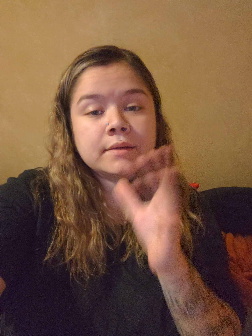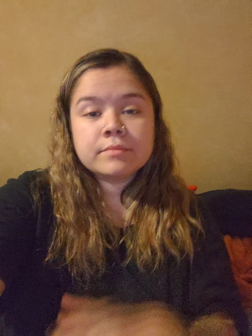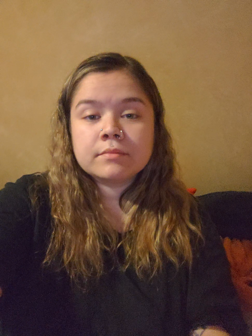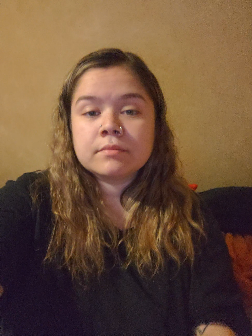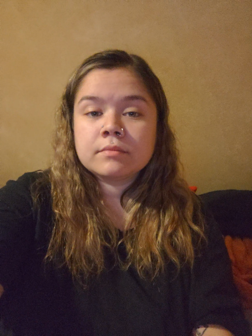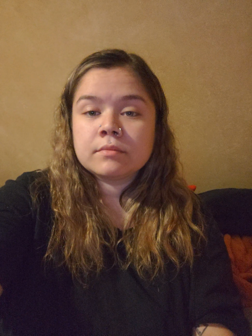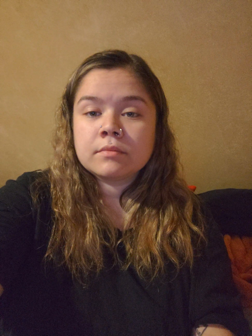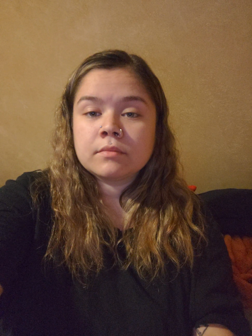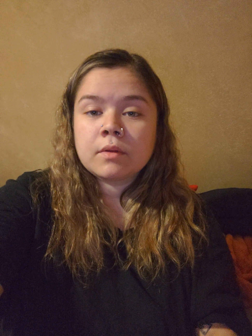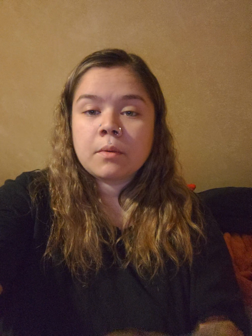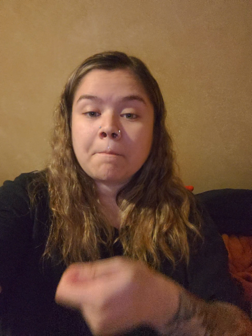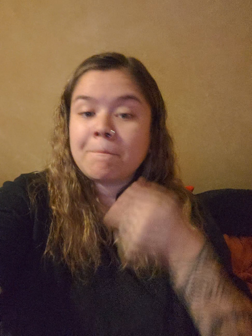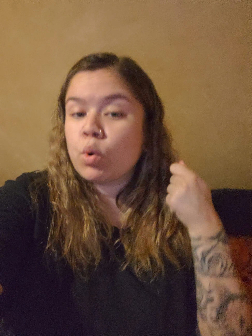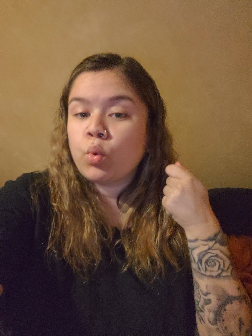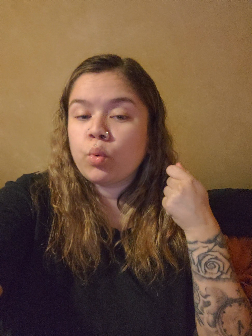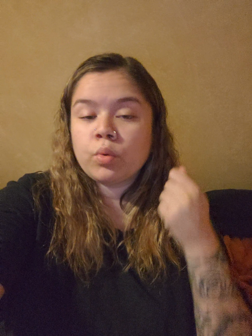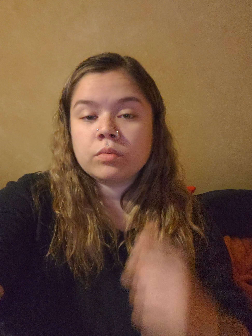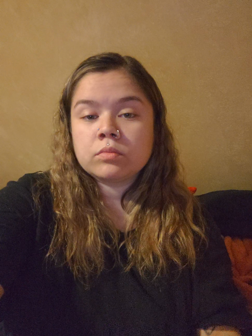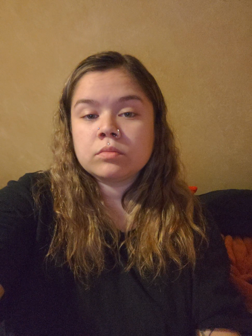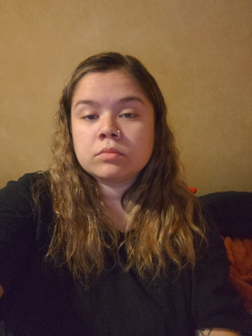pull